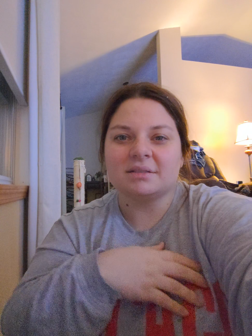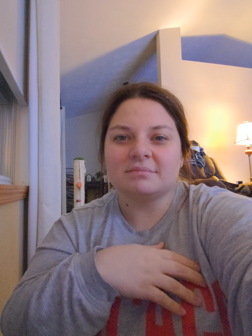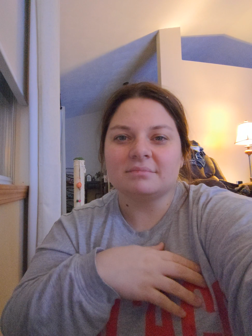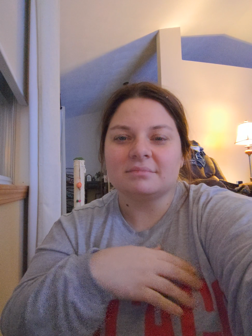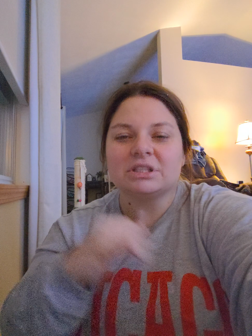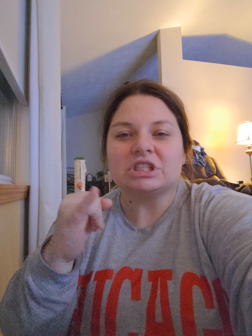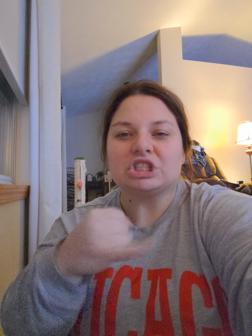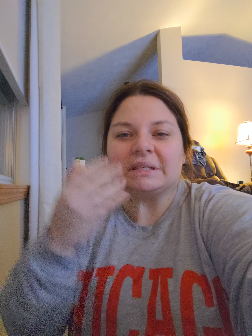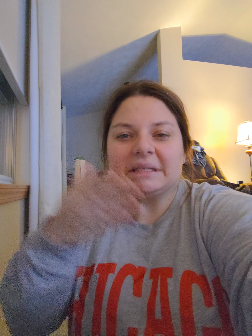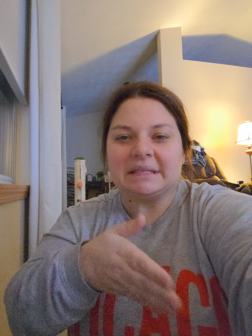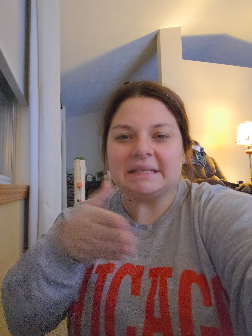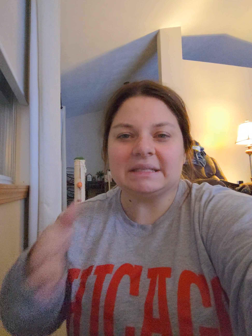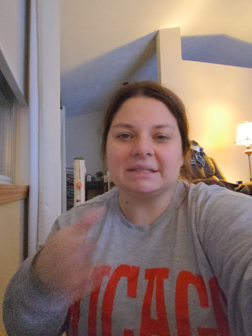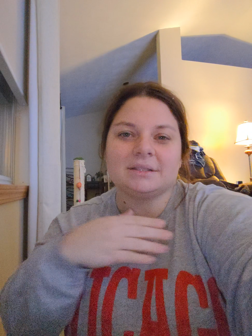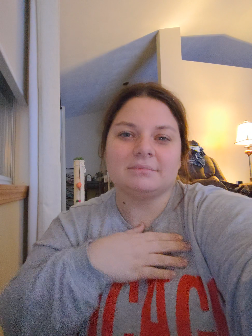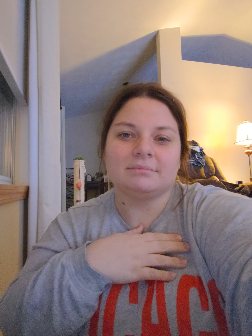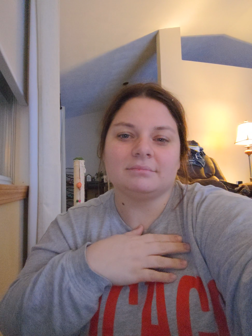jeans